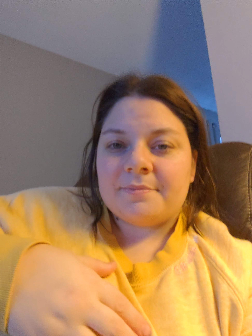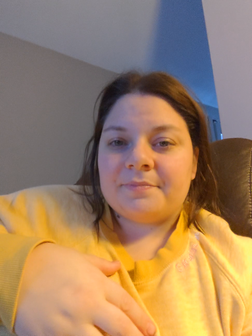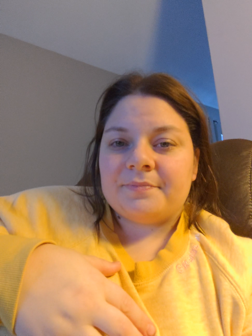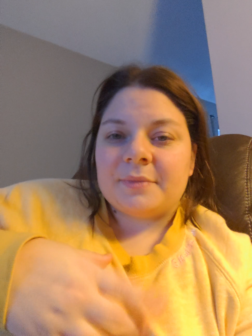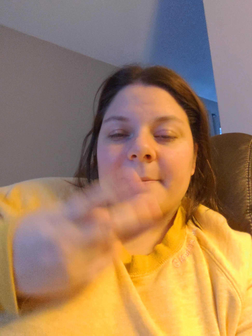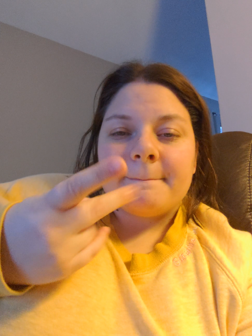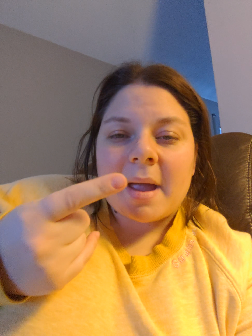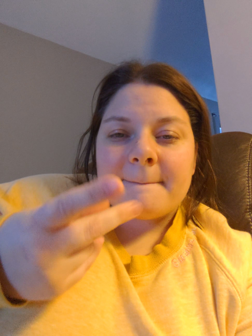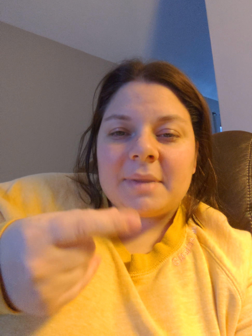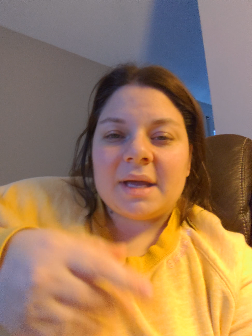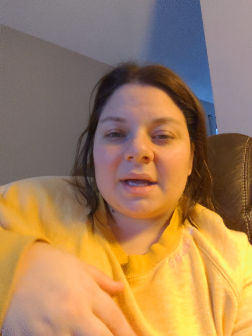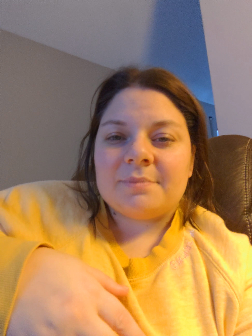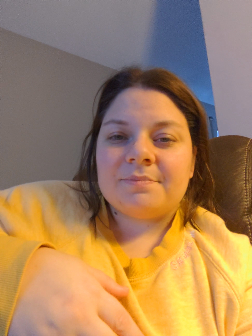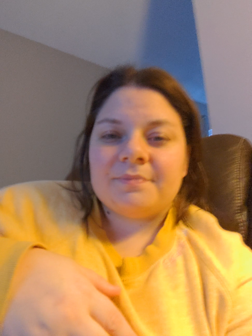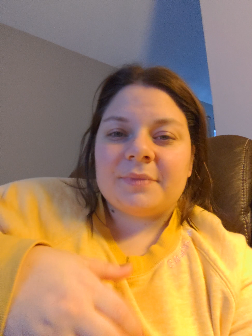puppy